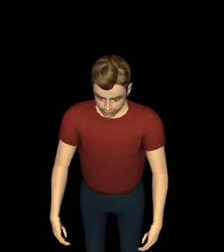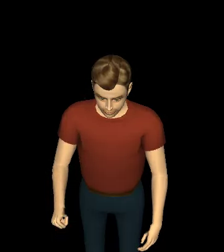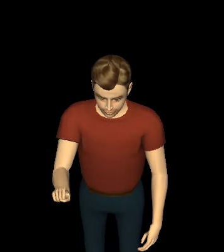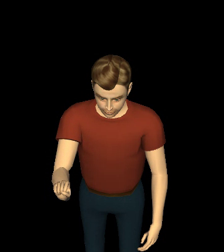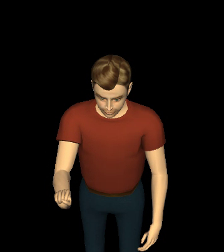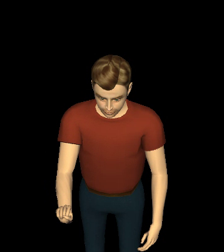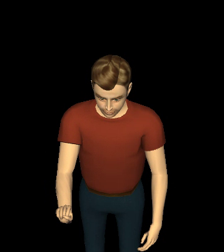جنوب